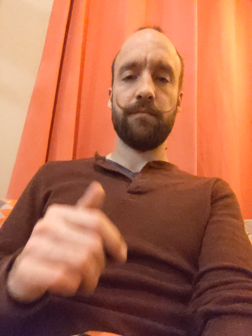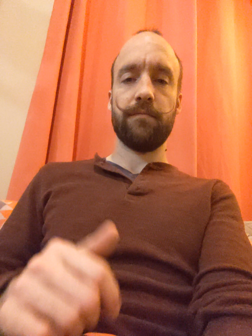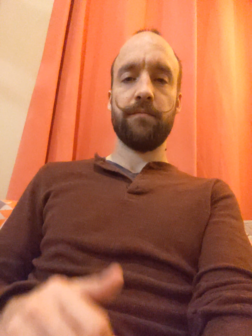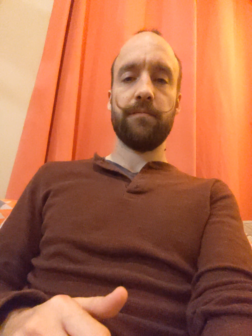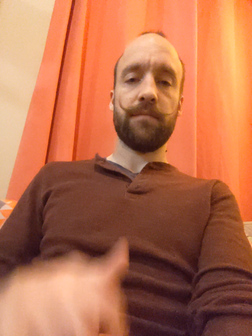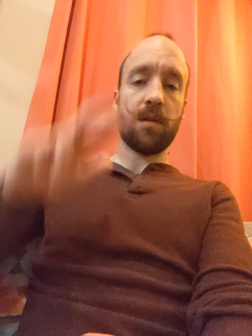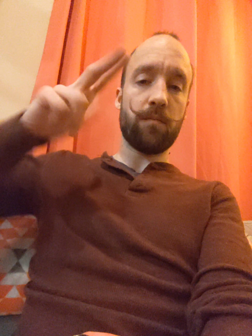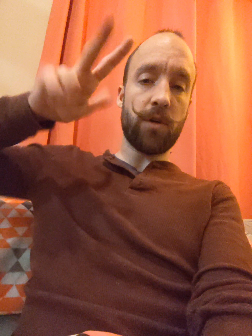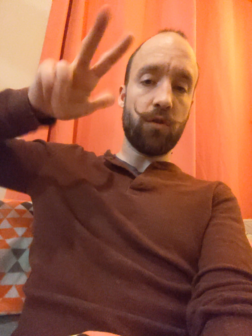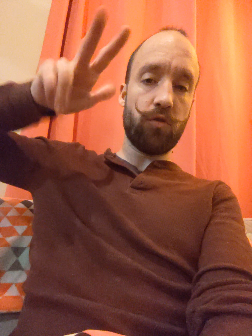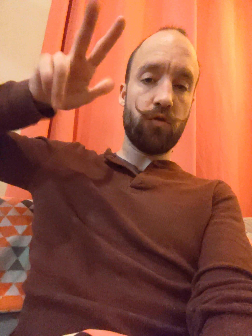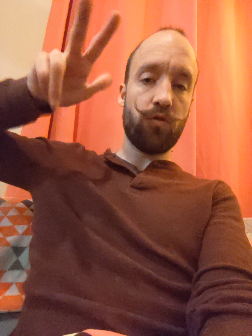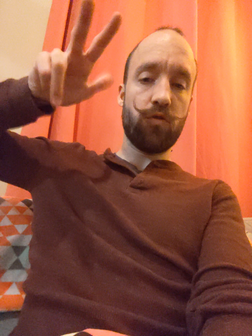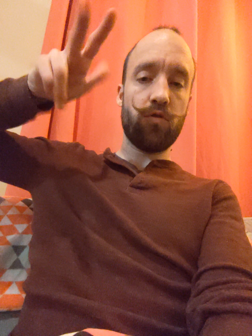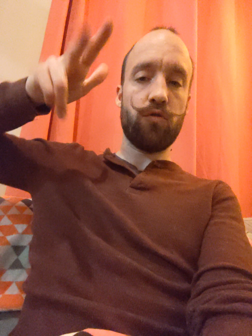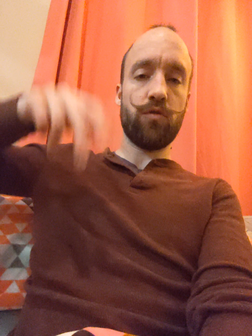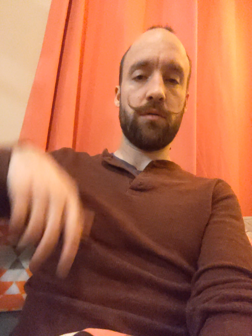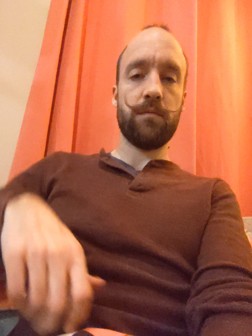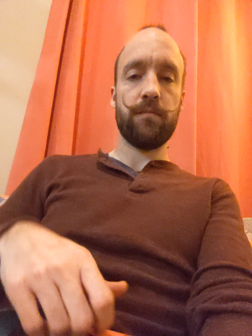helicopter